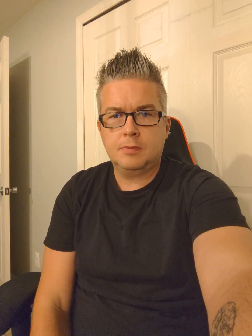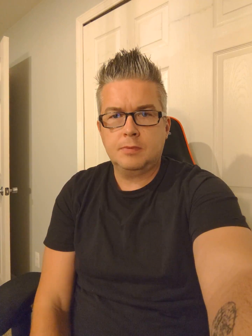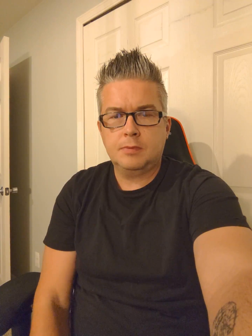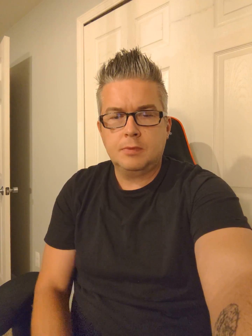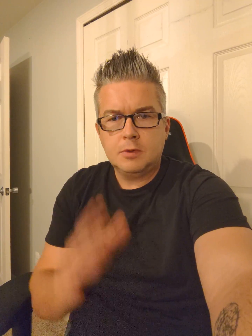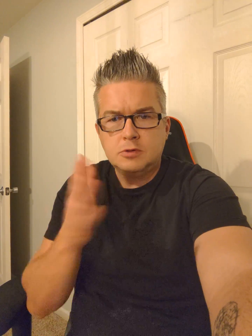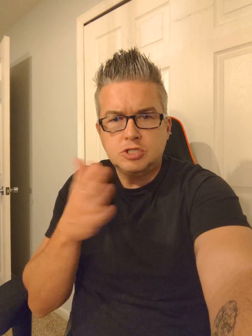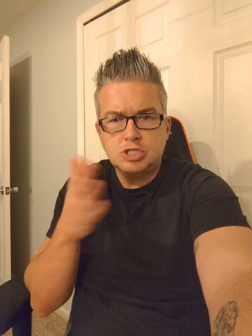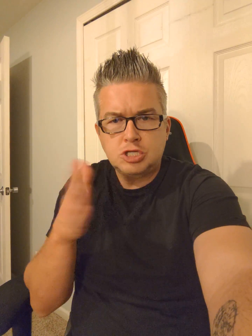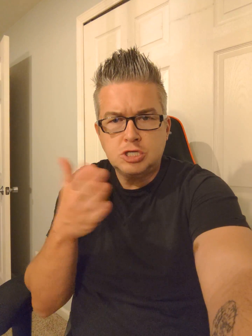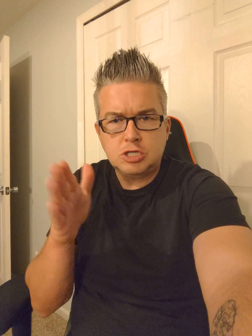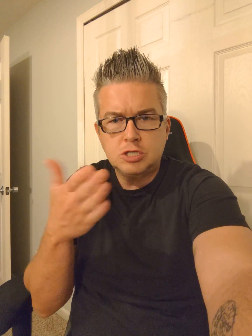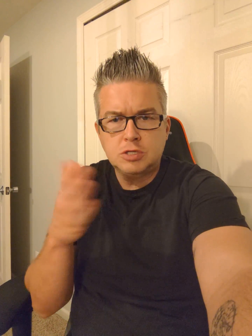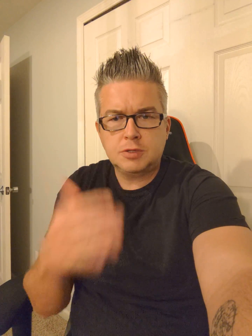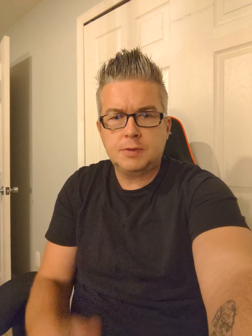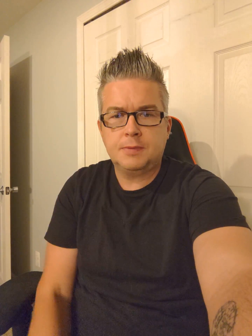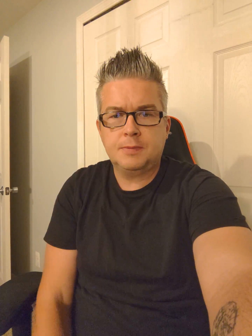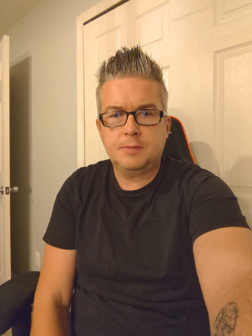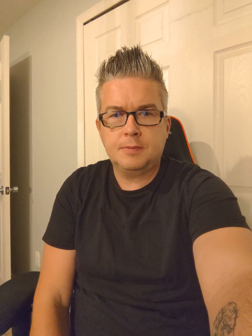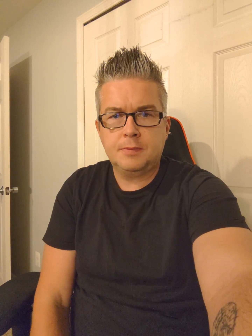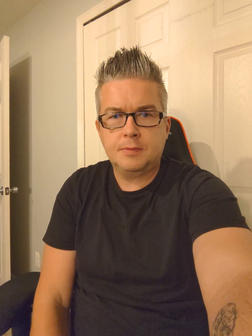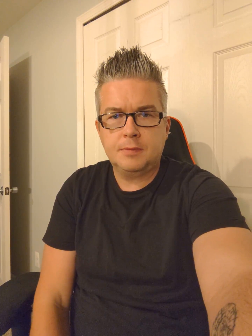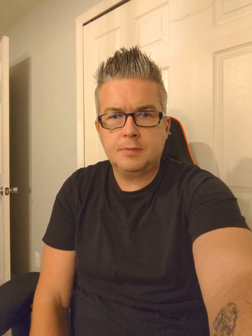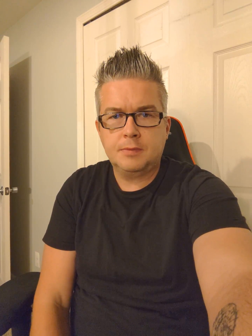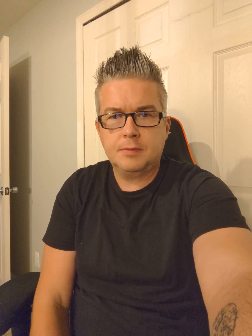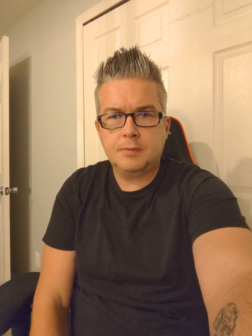share